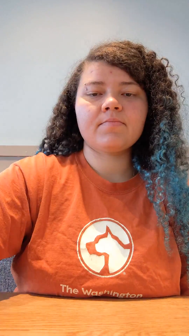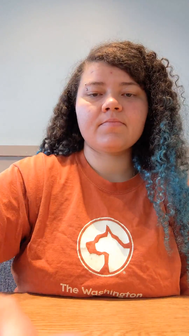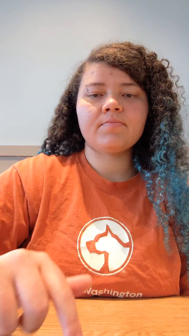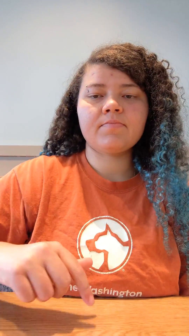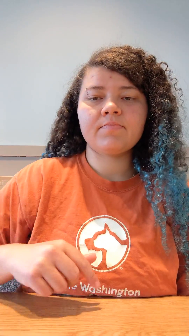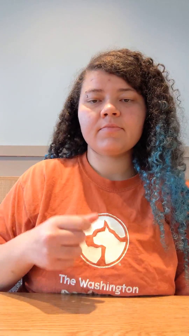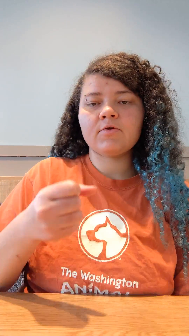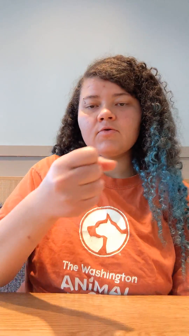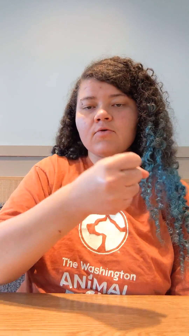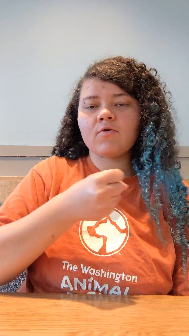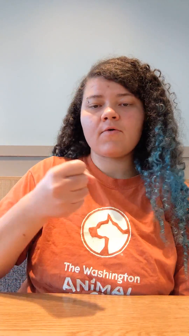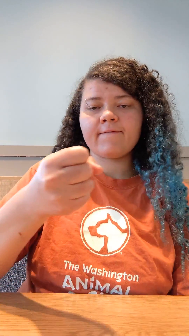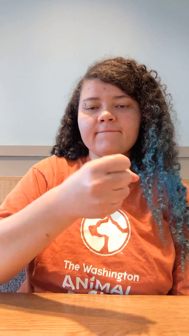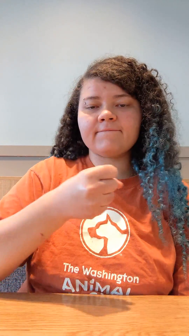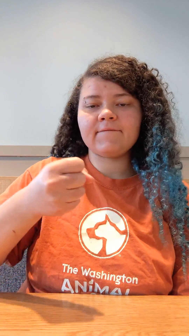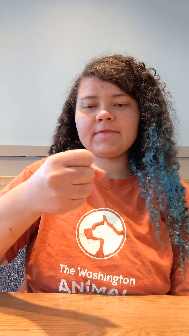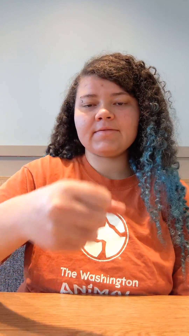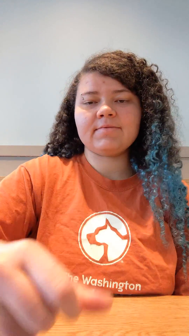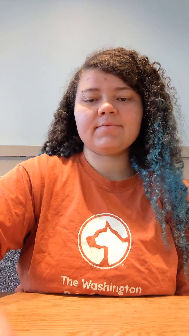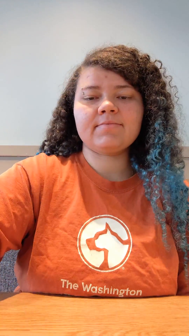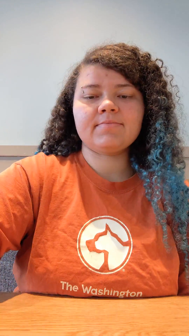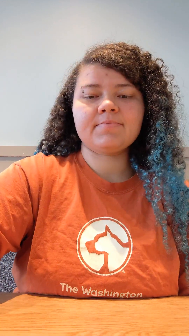coffee